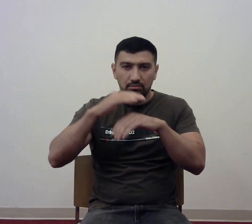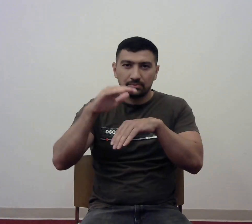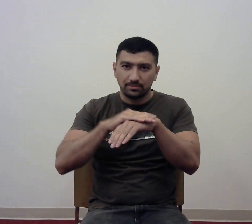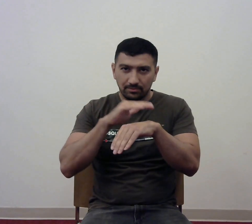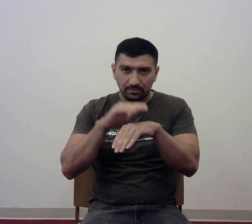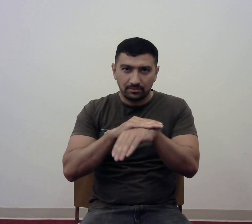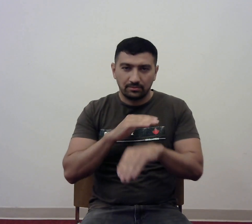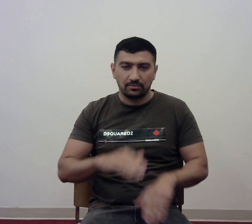xeyir